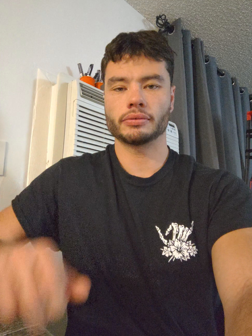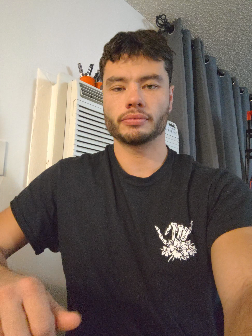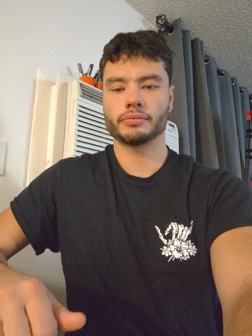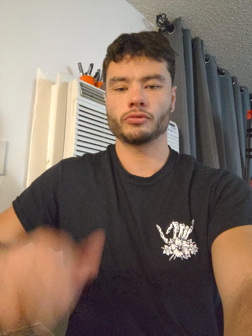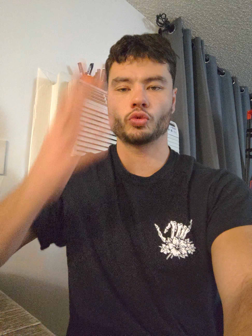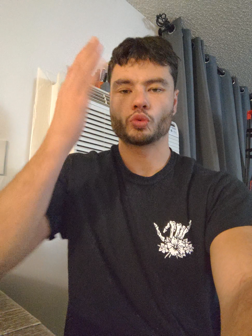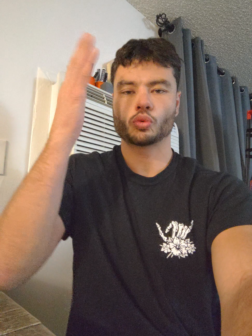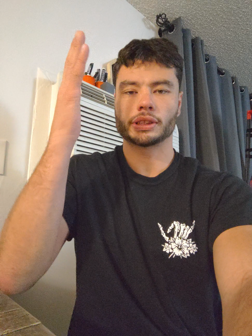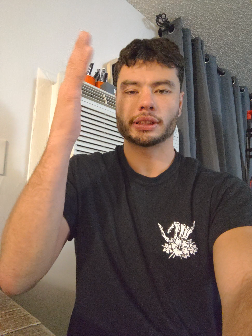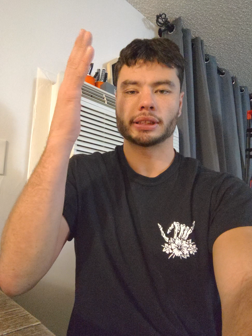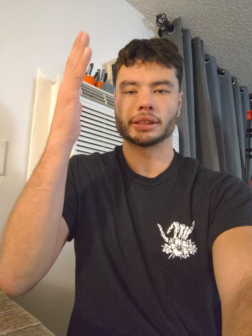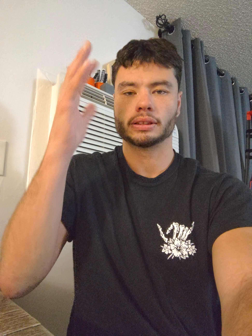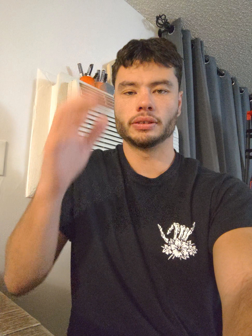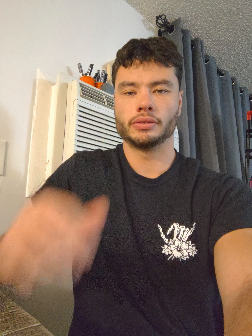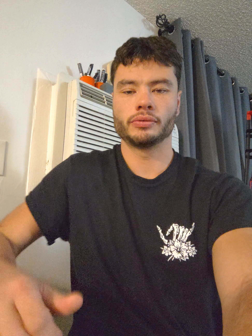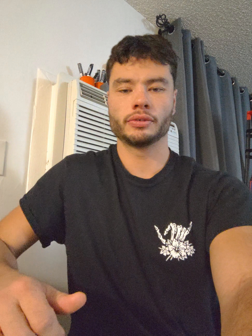tree